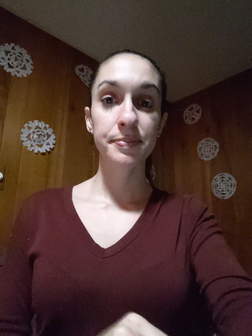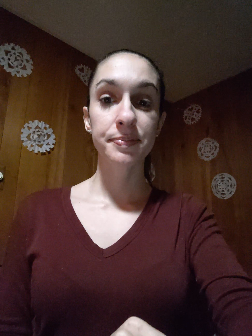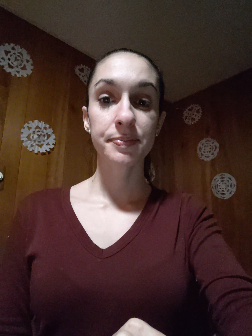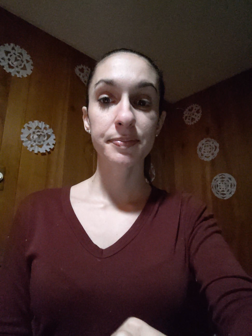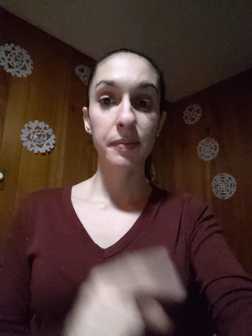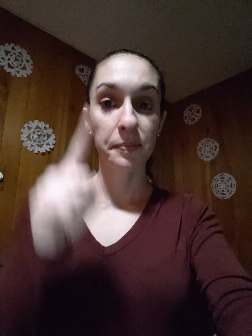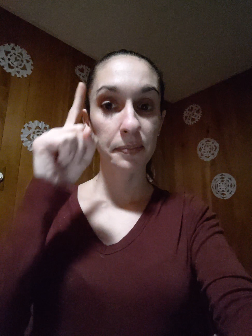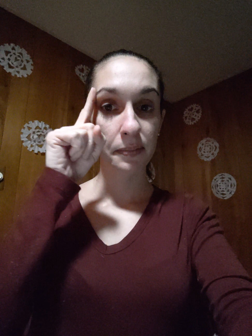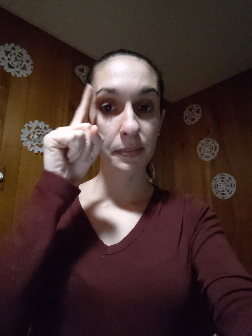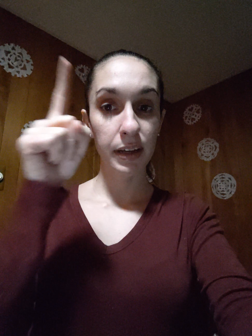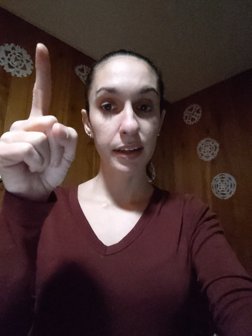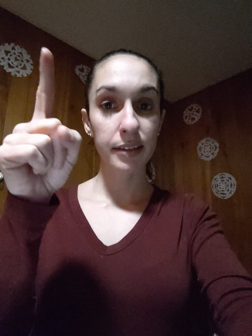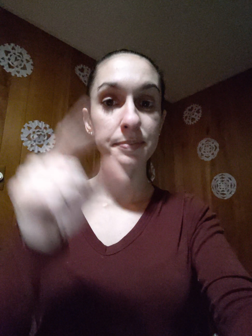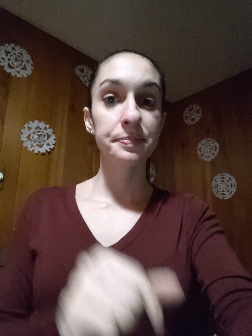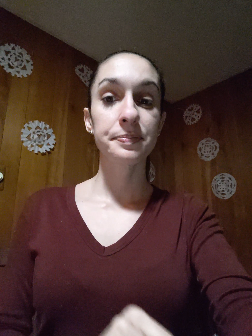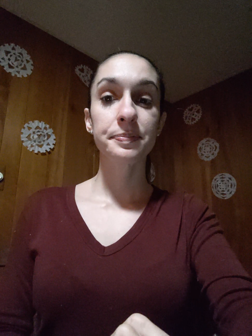penny